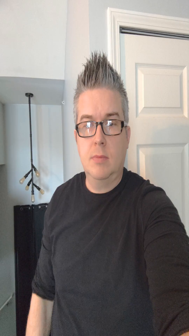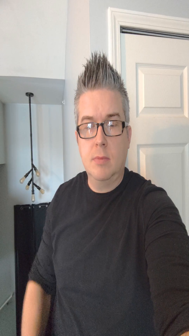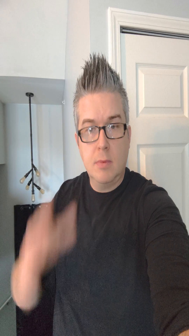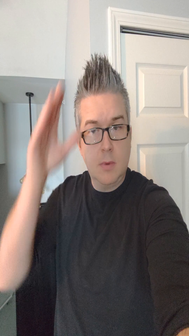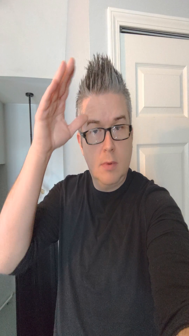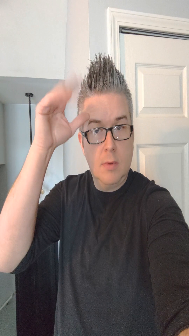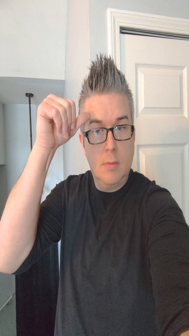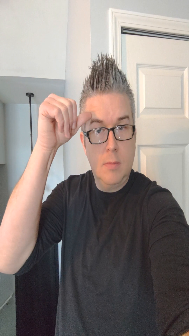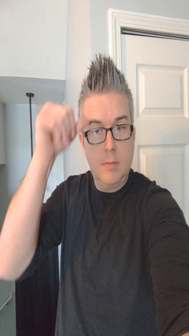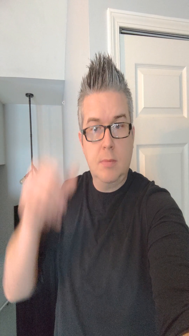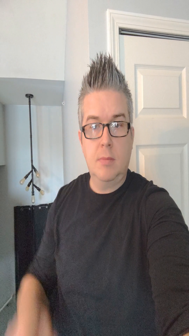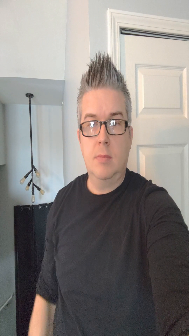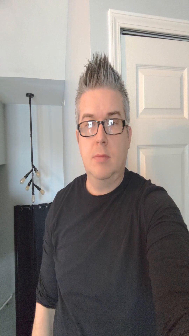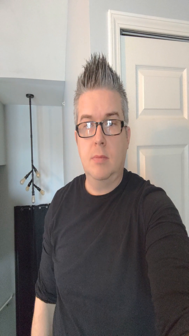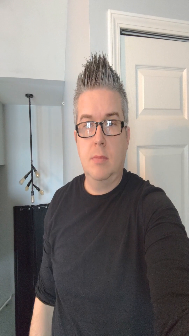donkey